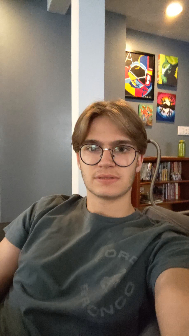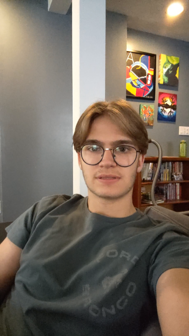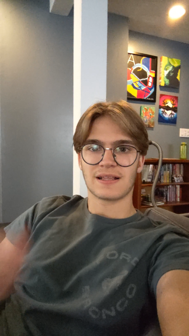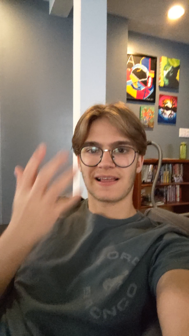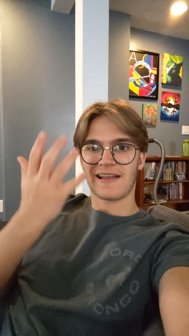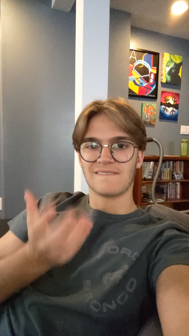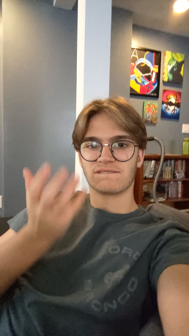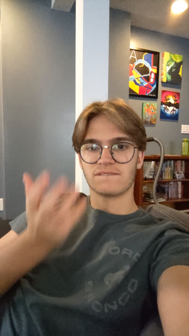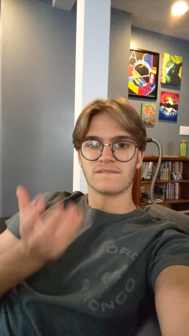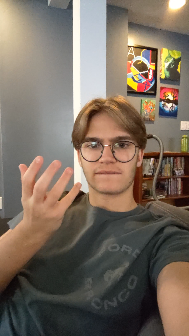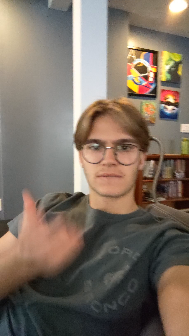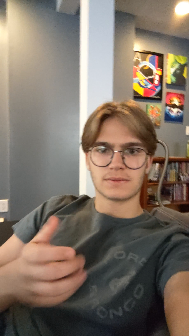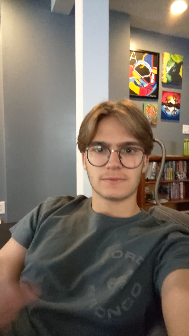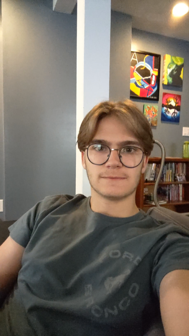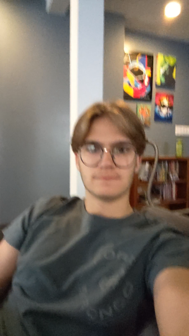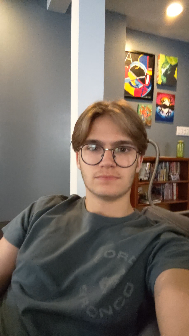heavy